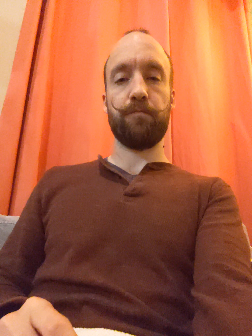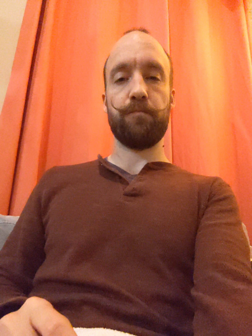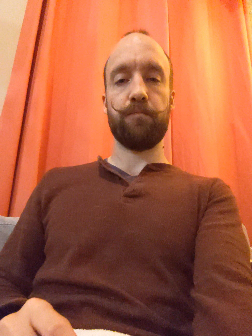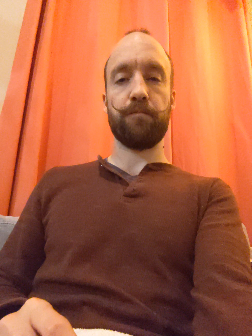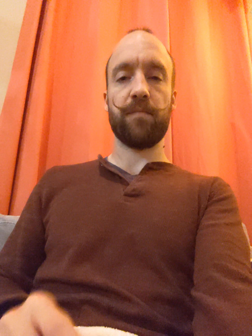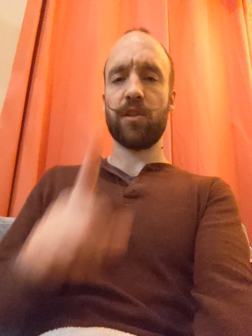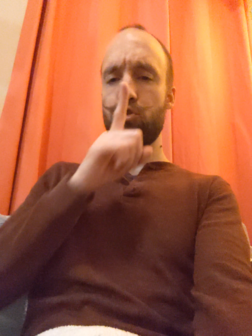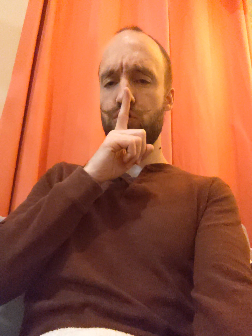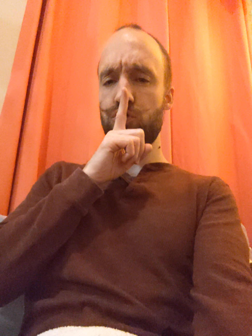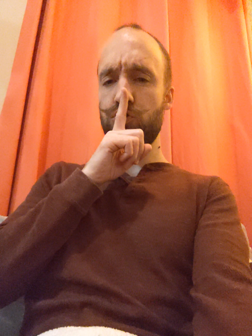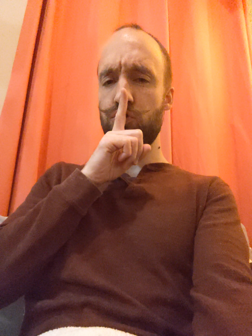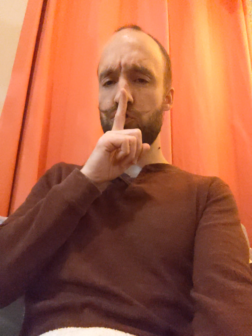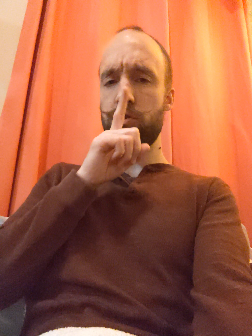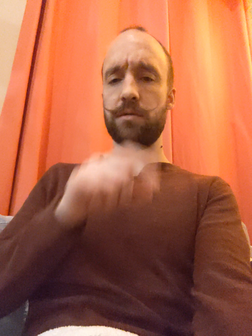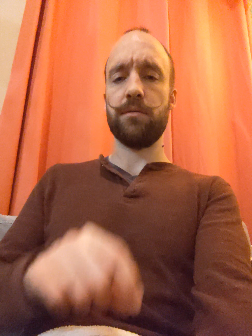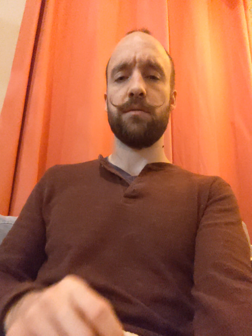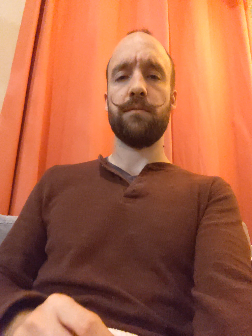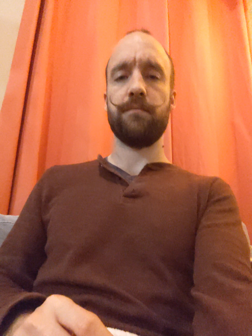shhh